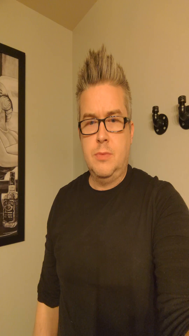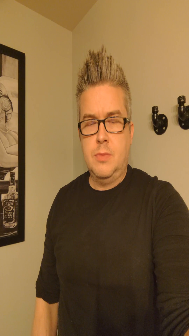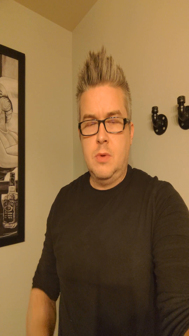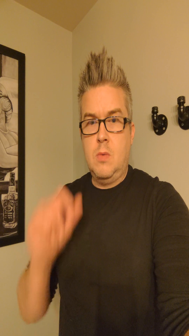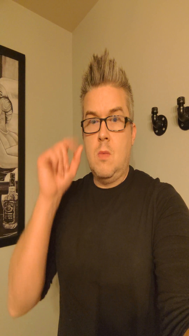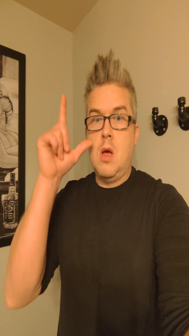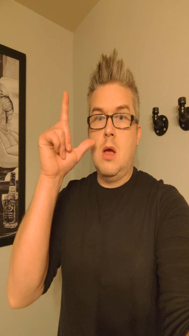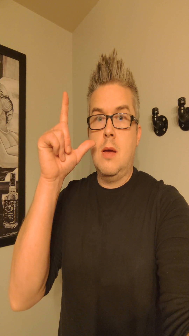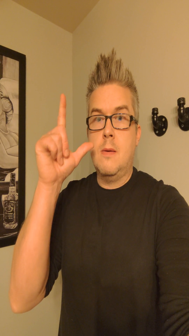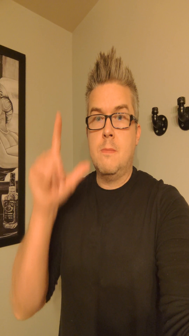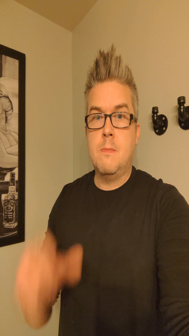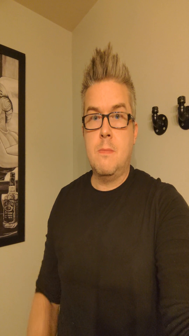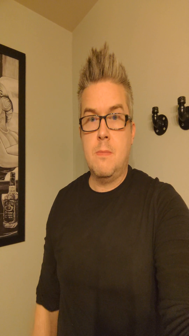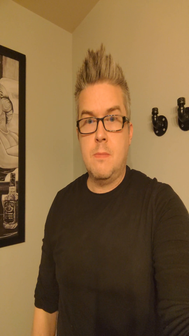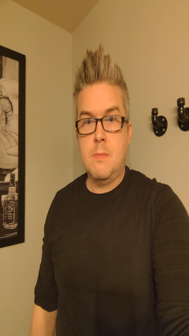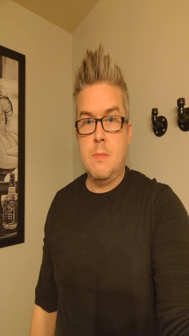awake